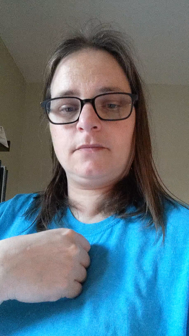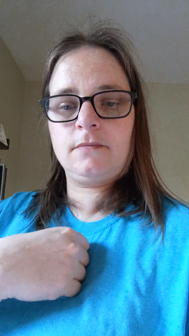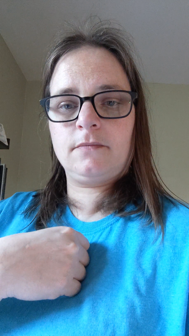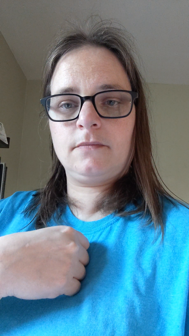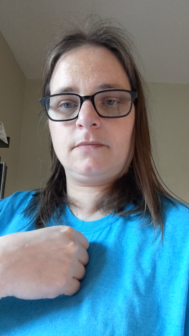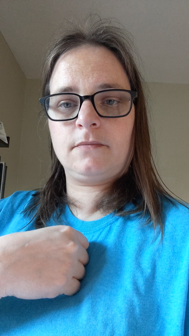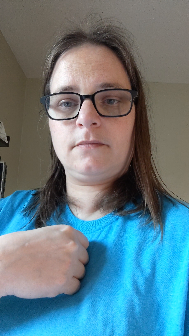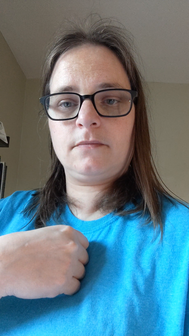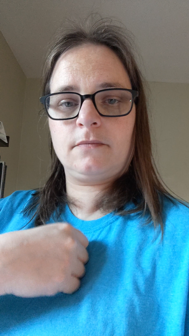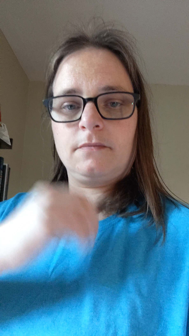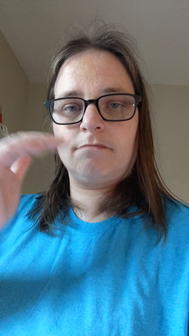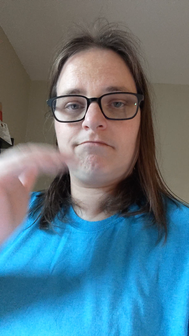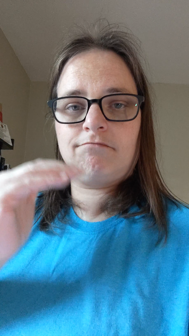little